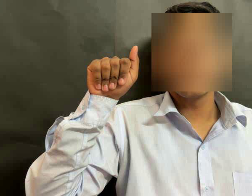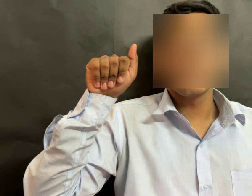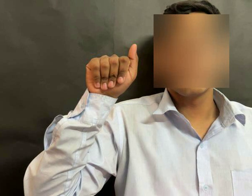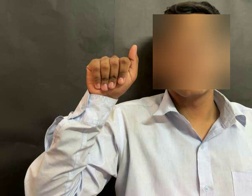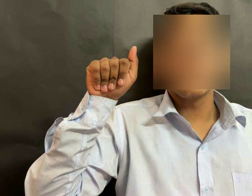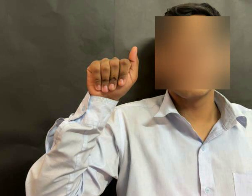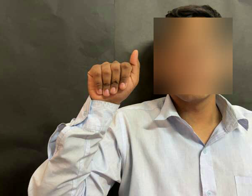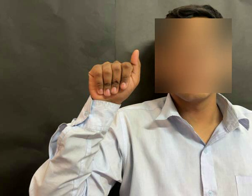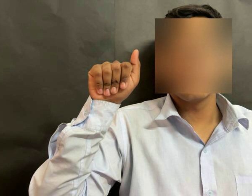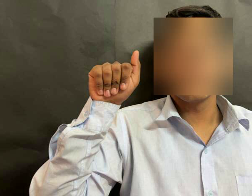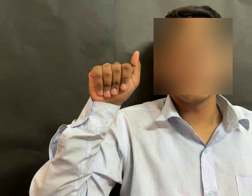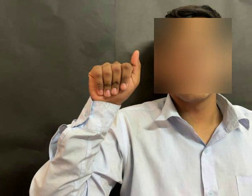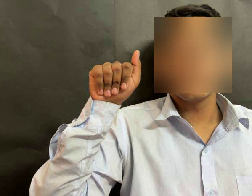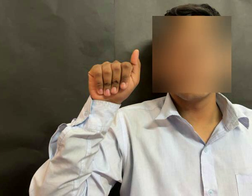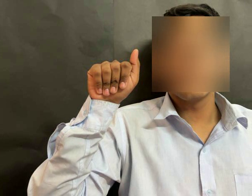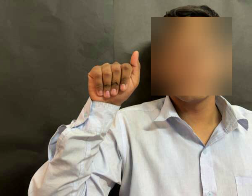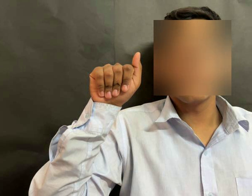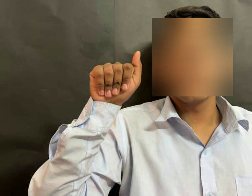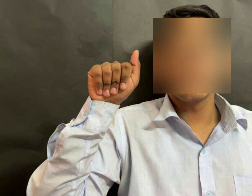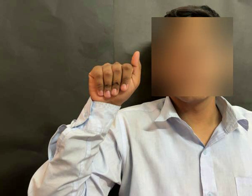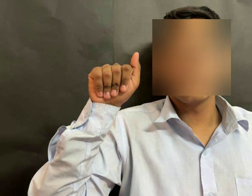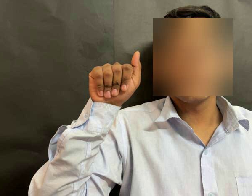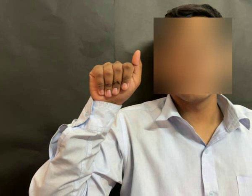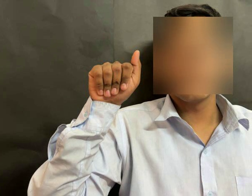A